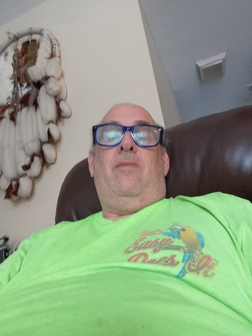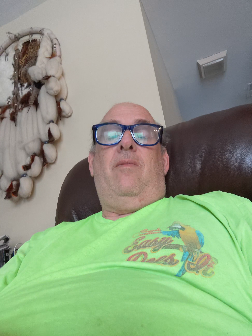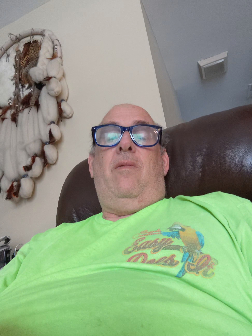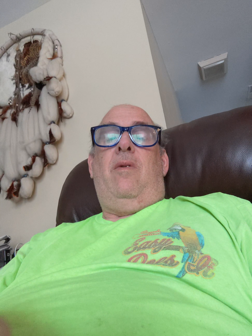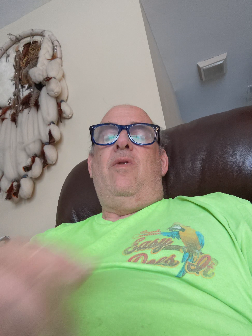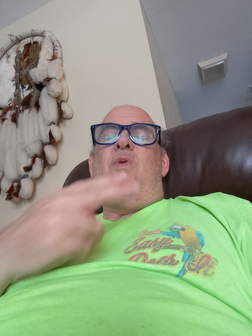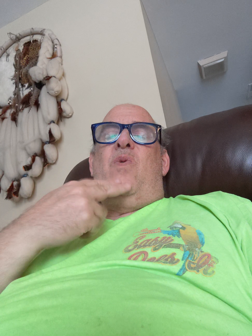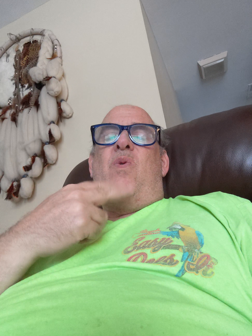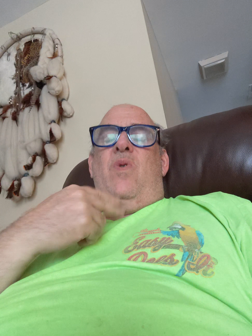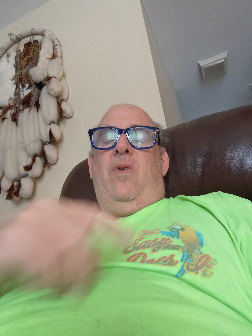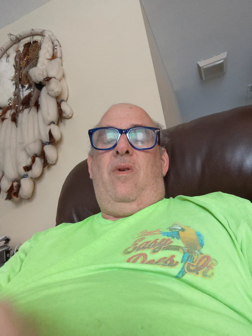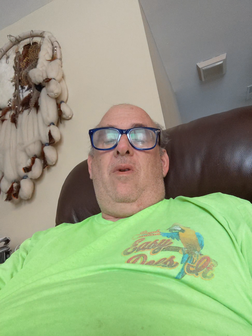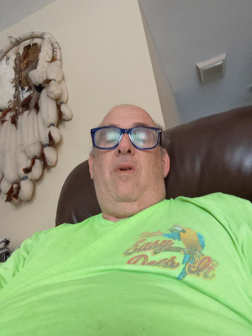cute